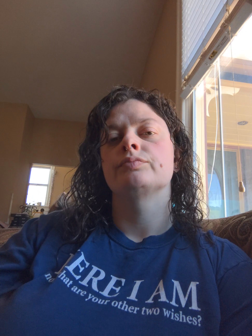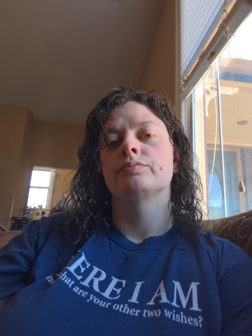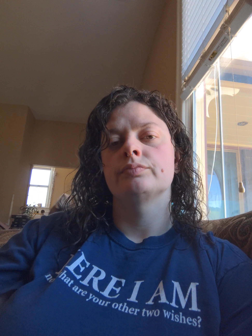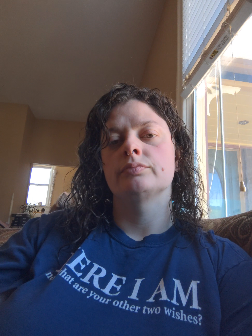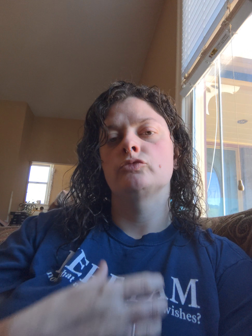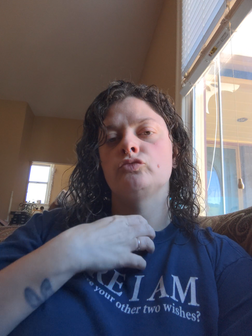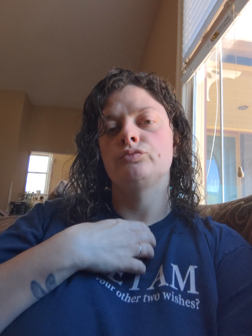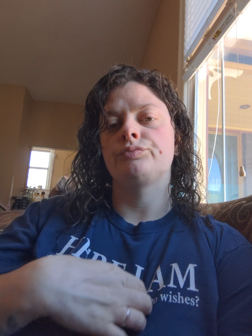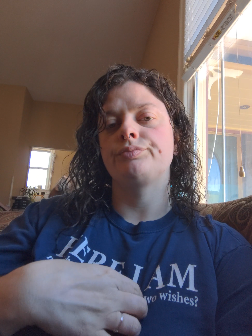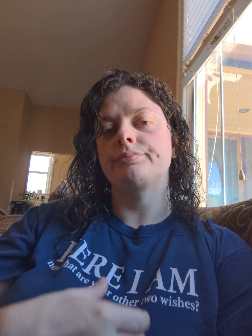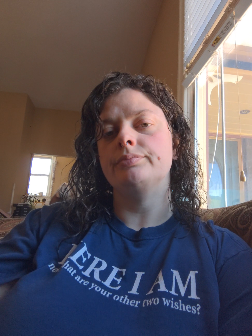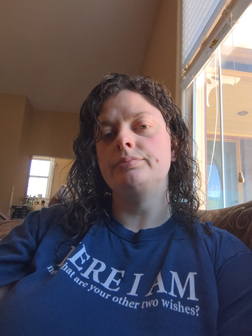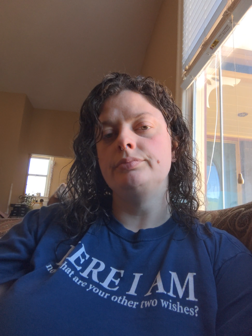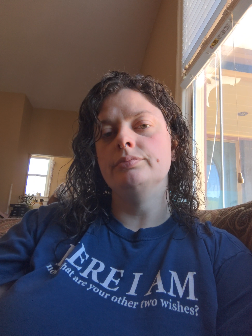hungry